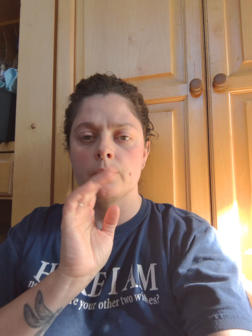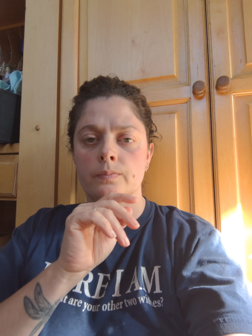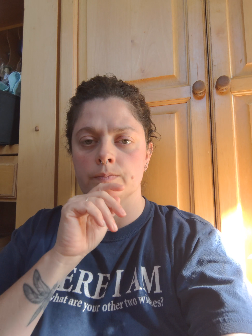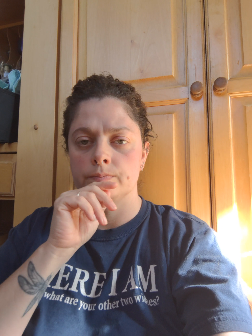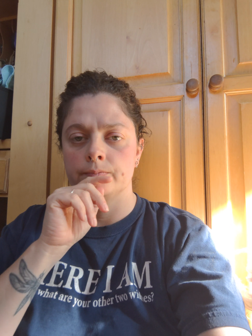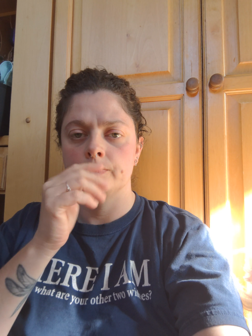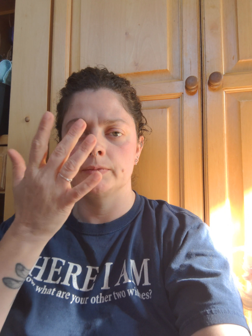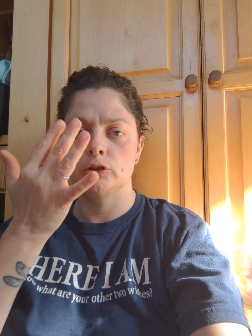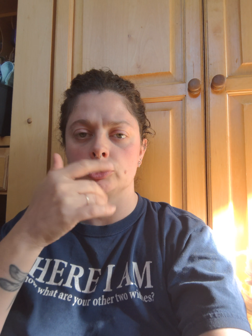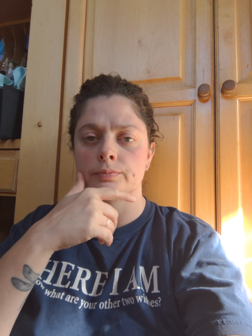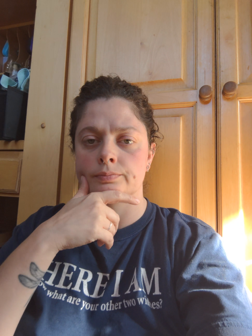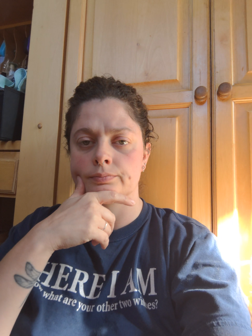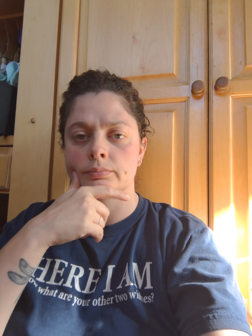finger